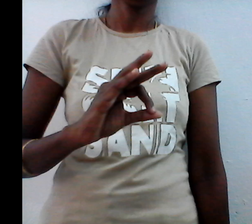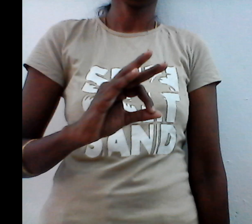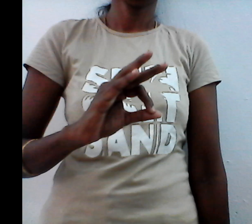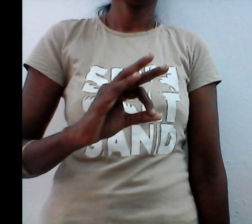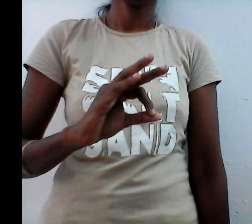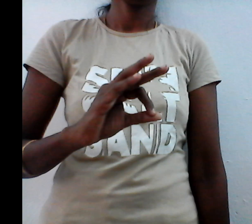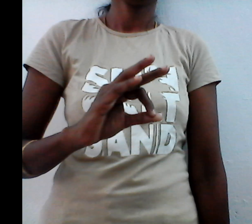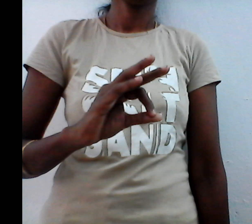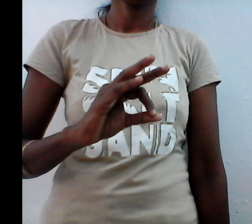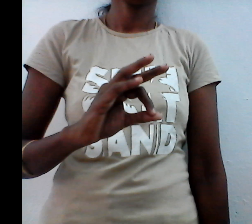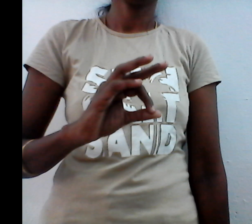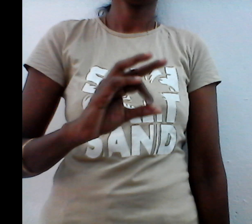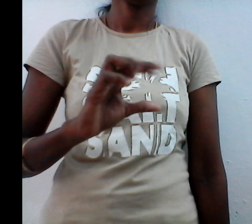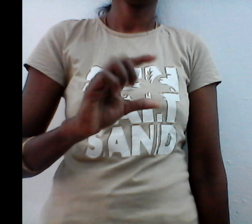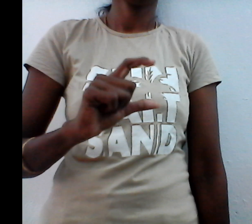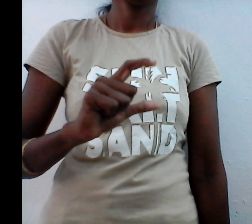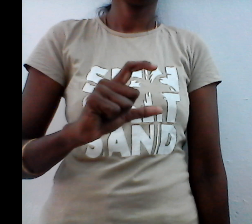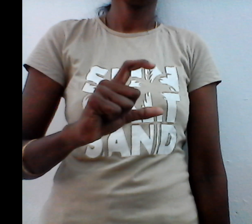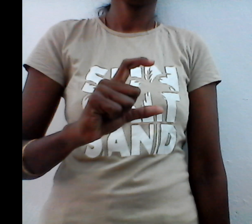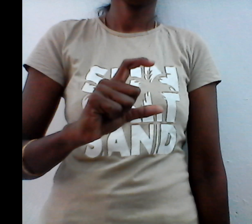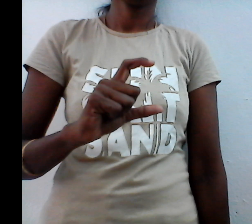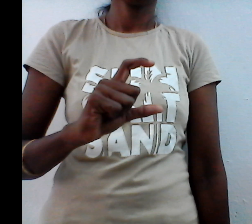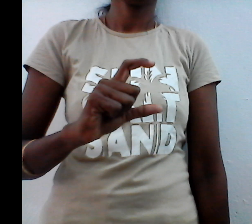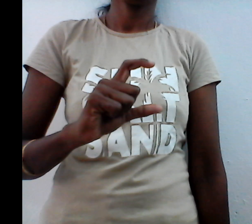ഓ